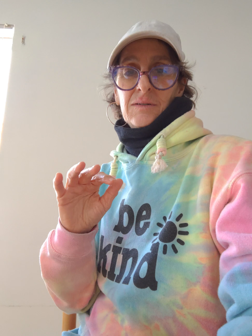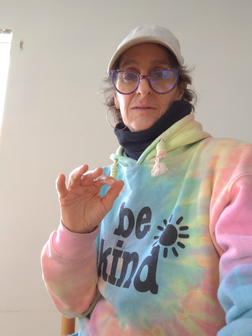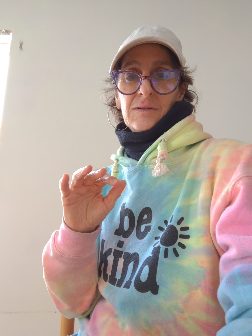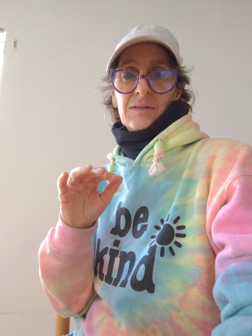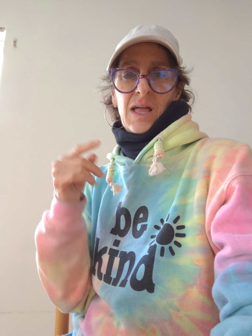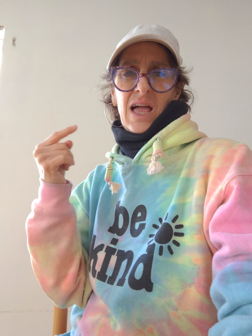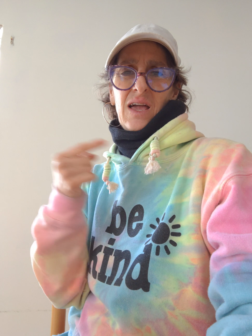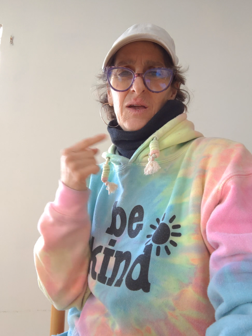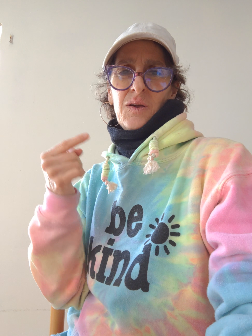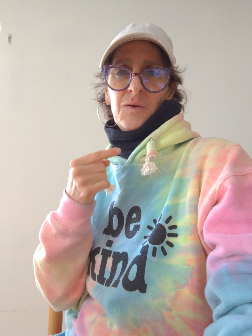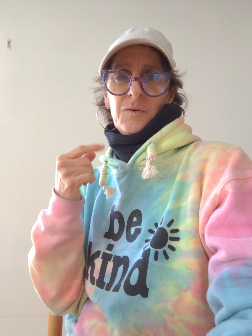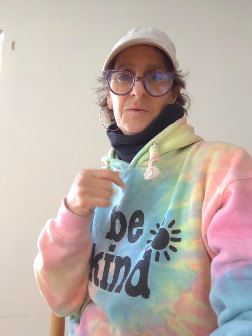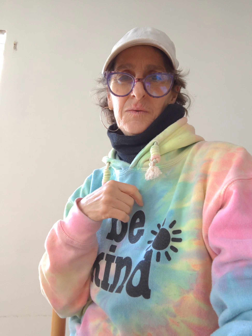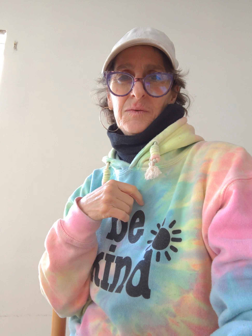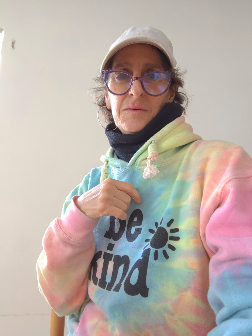owie